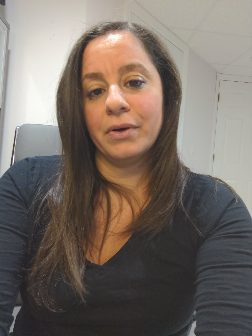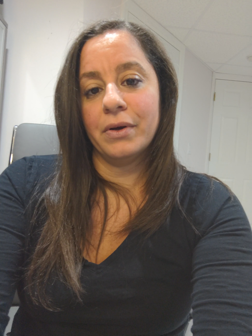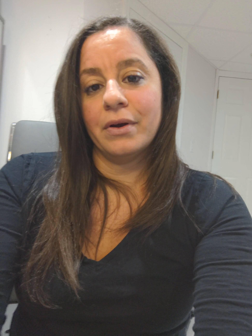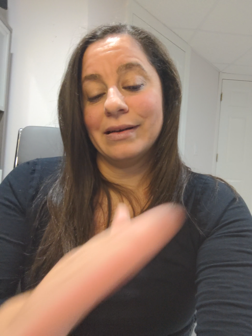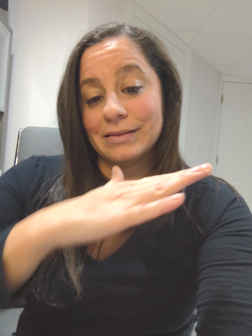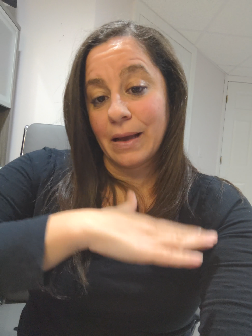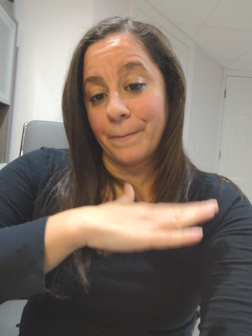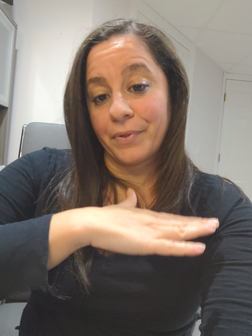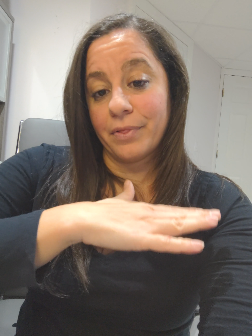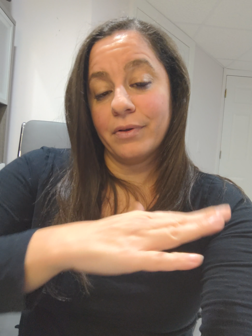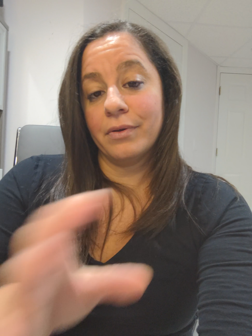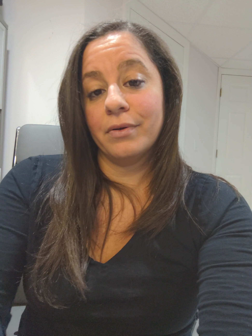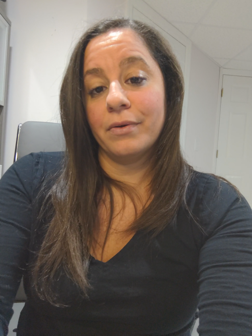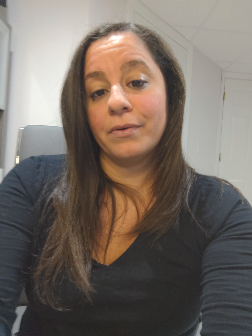table